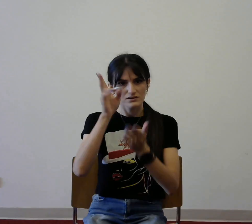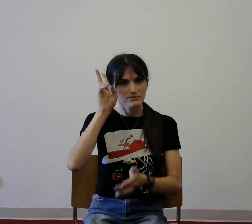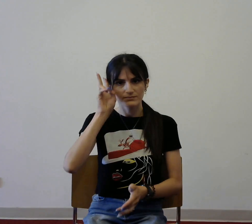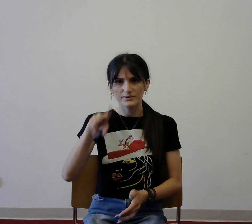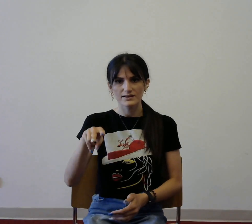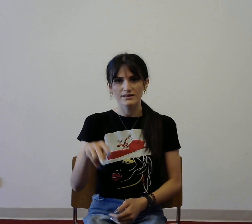bilmir